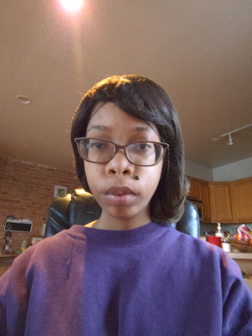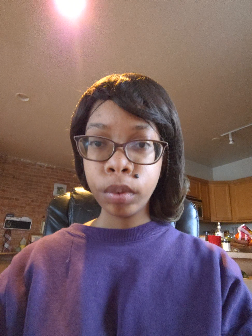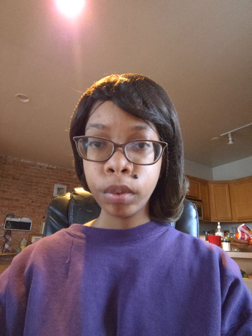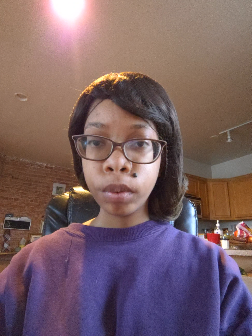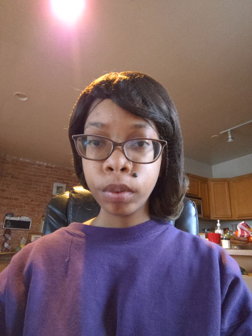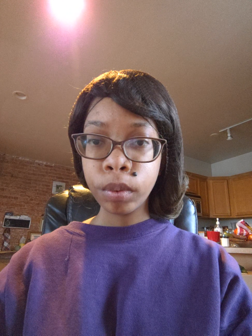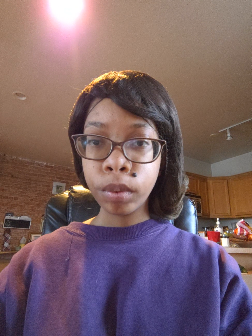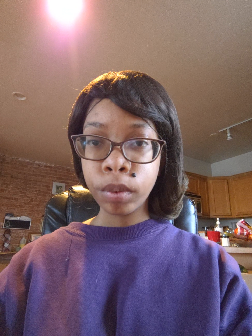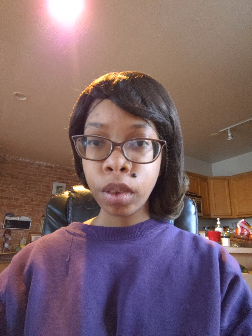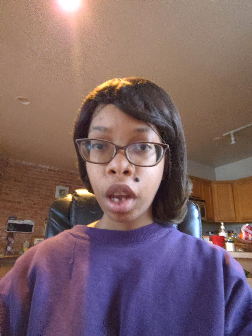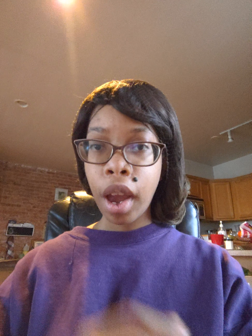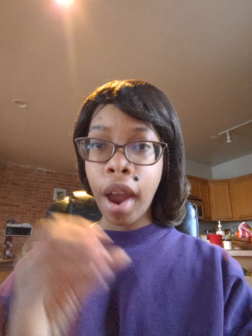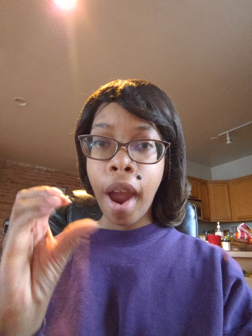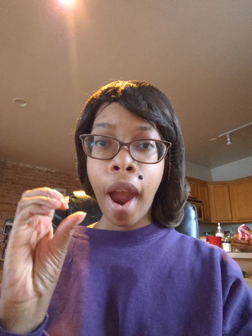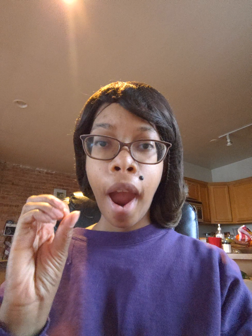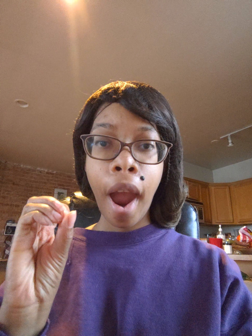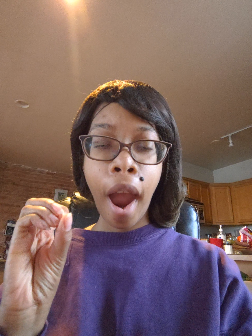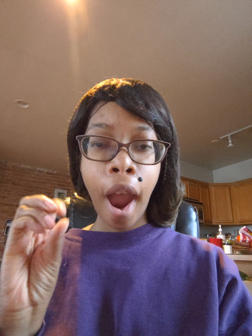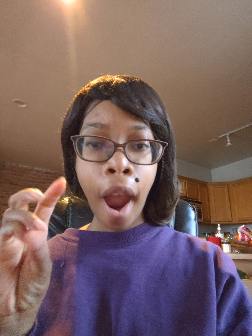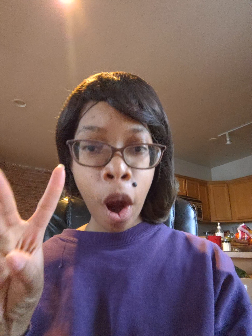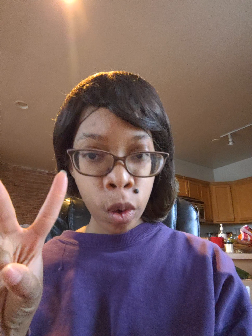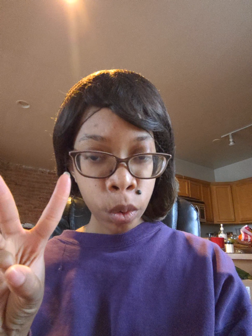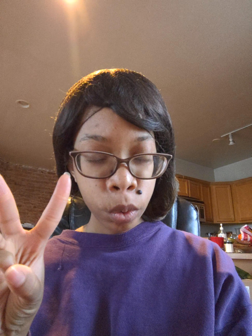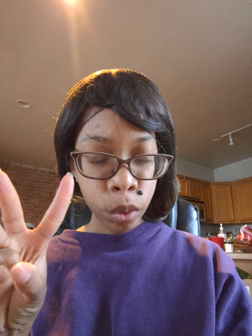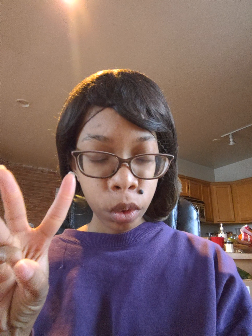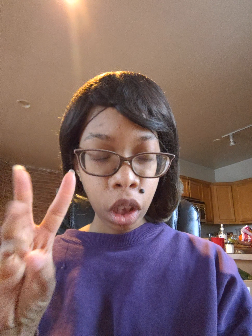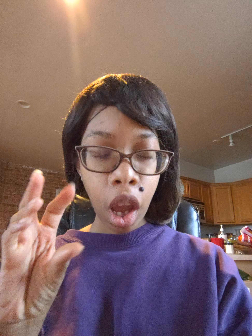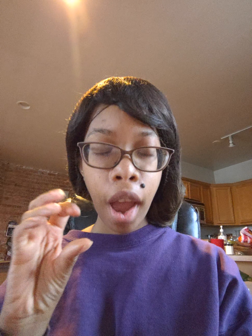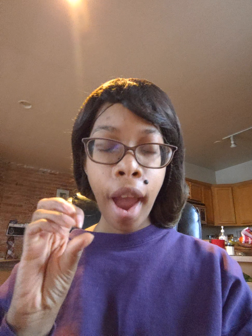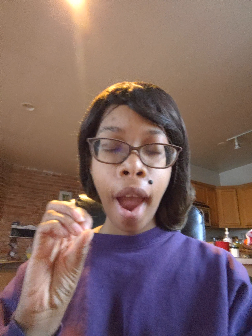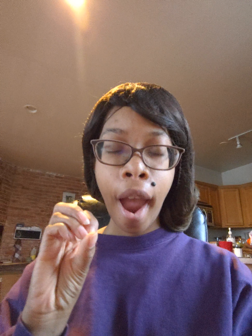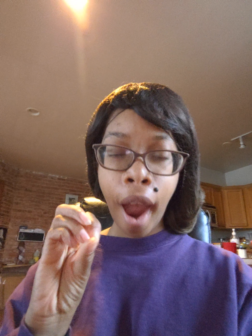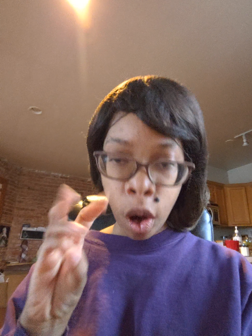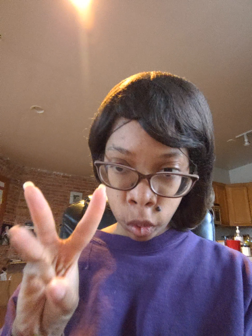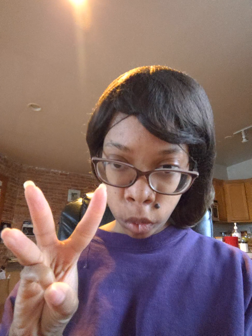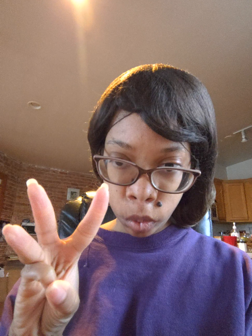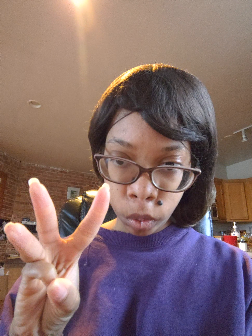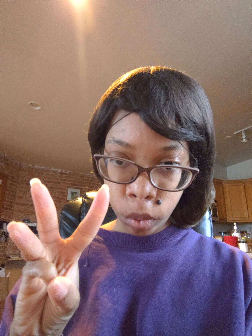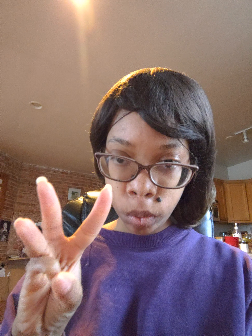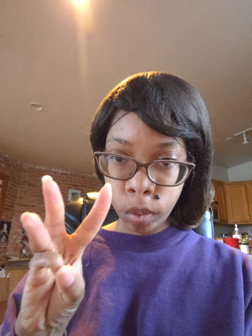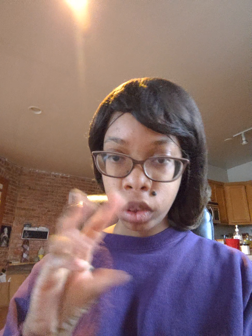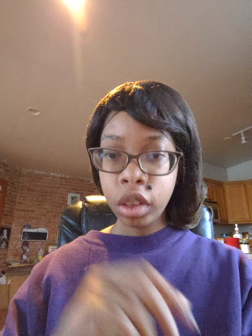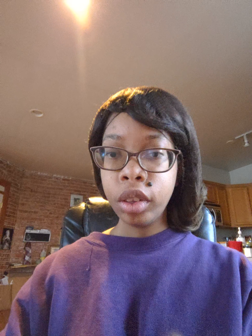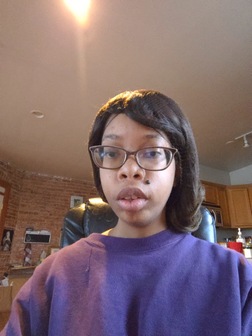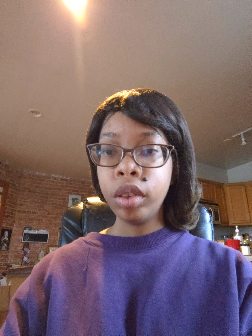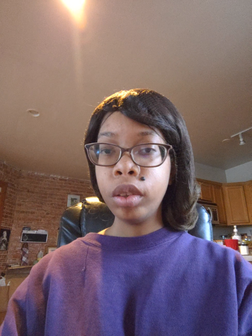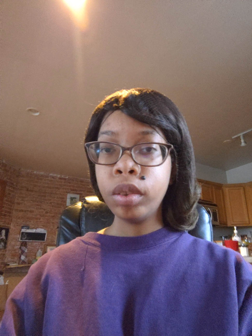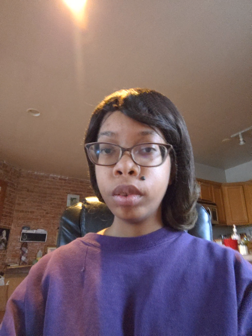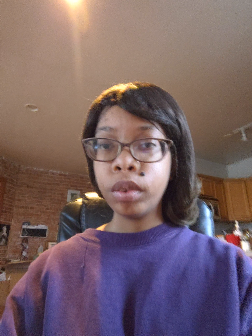owie